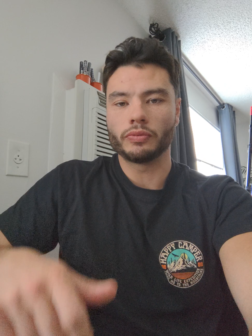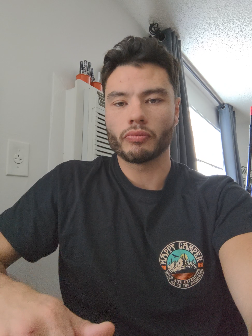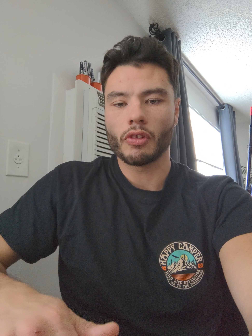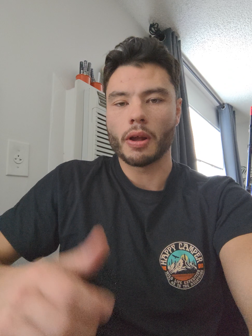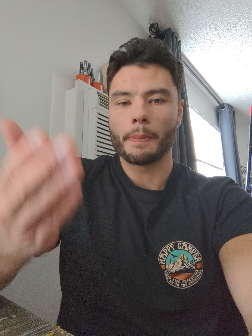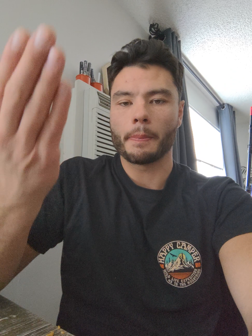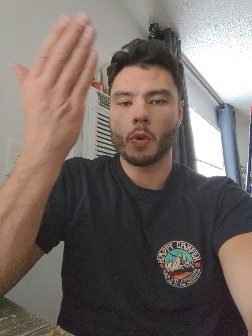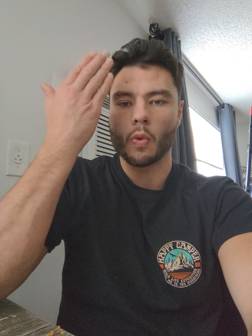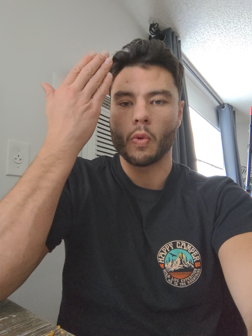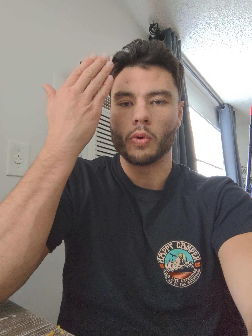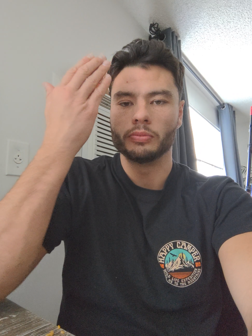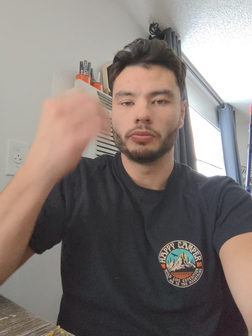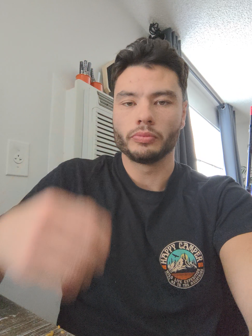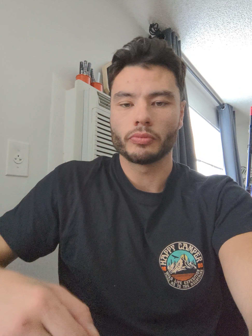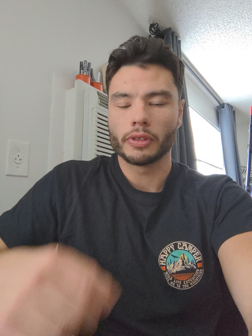morning